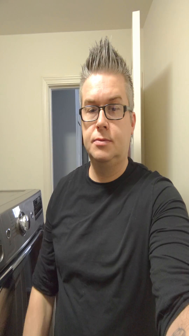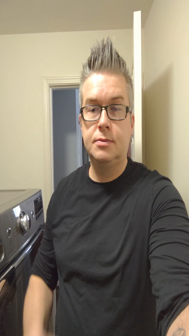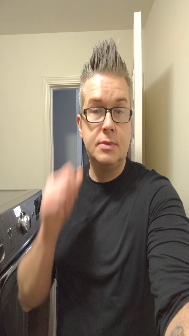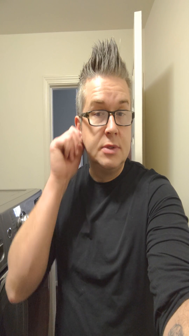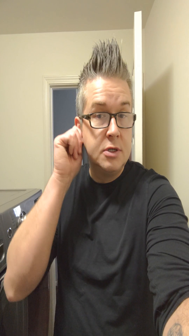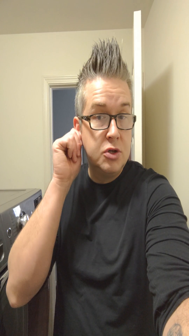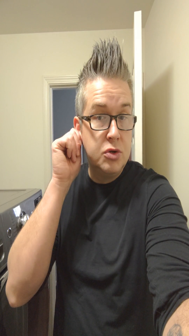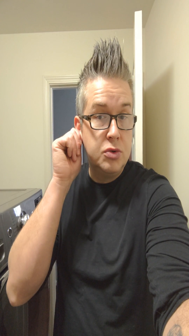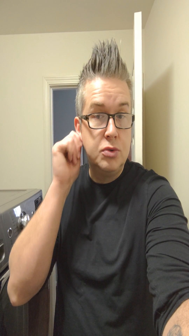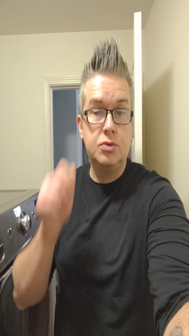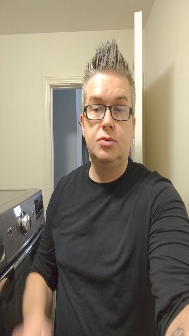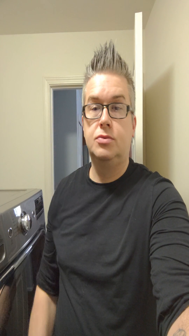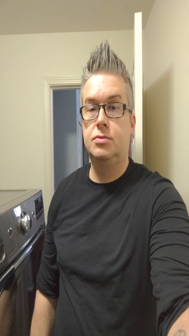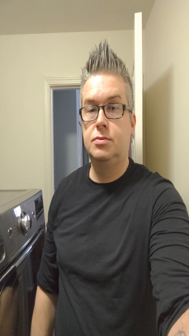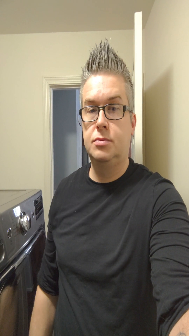ear